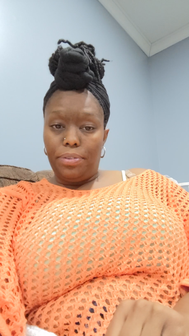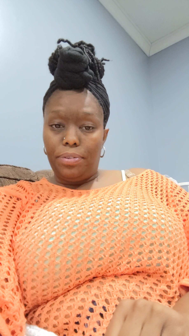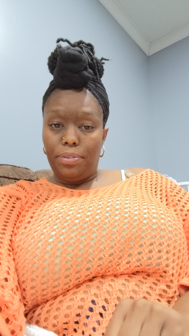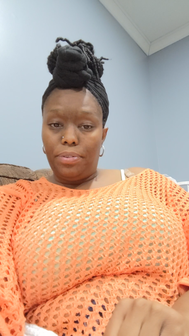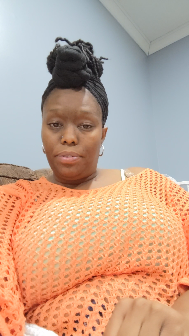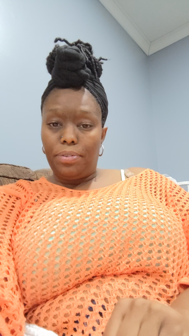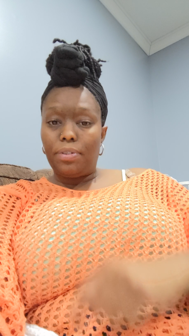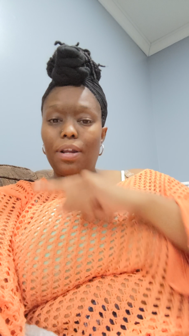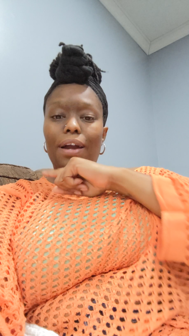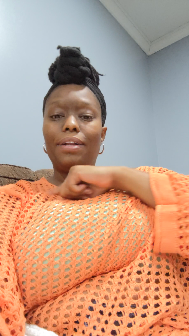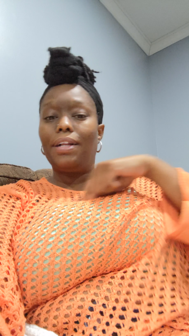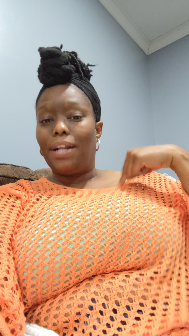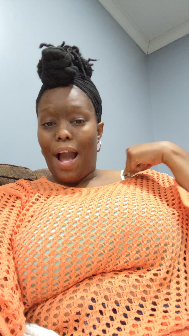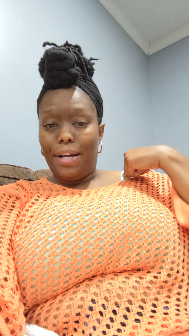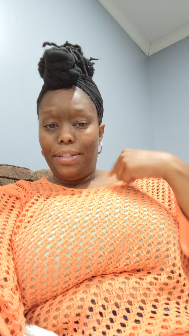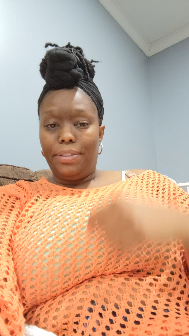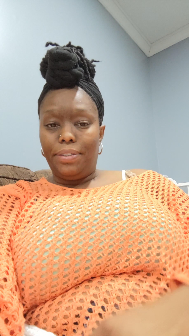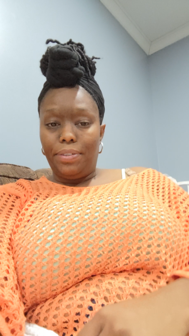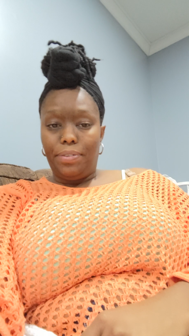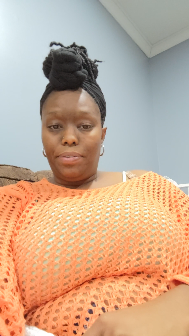necklace